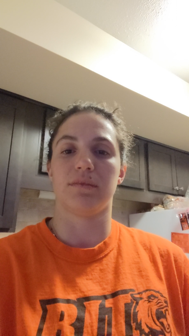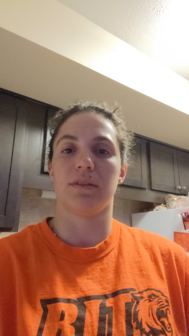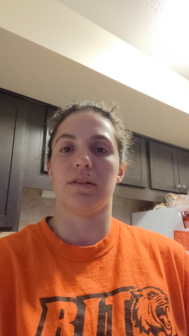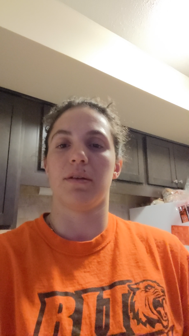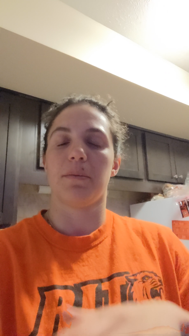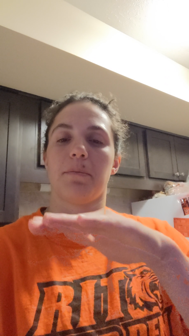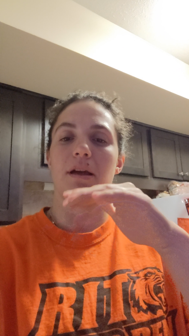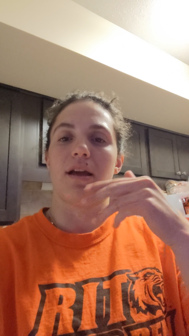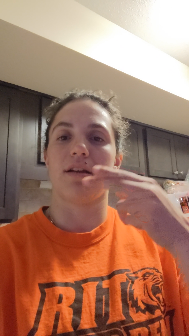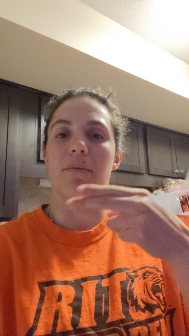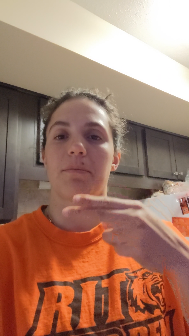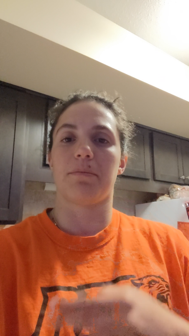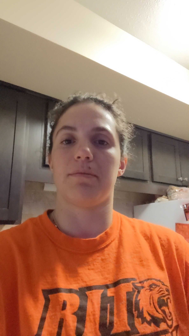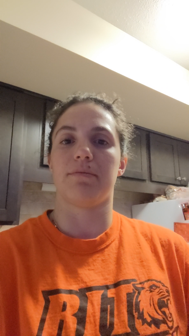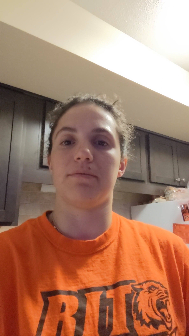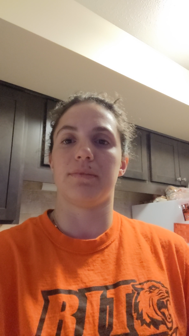pet's name